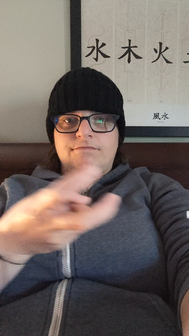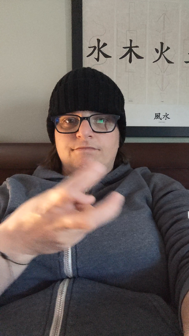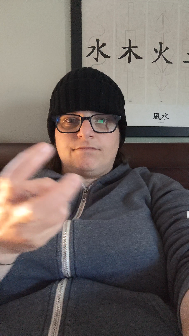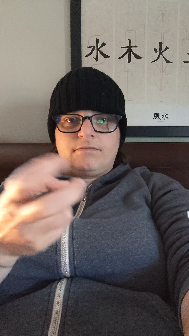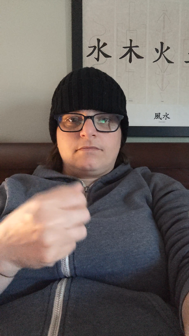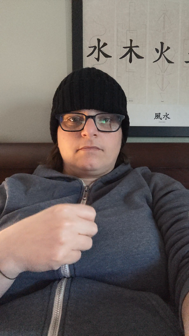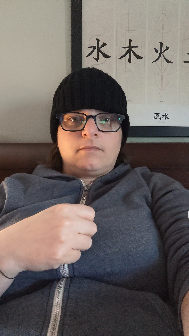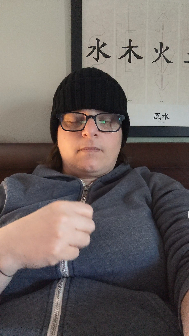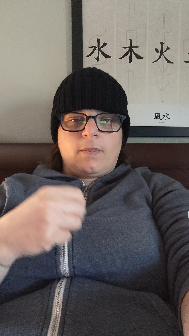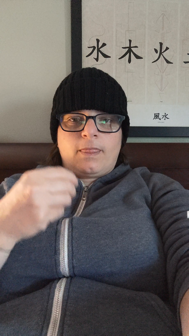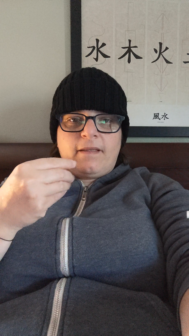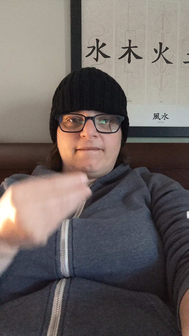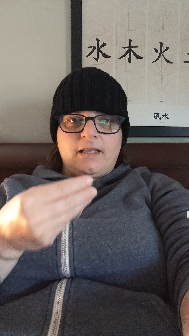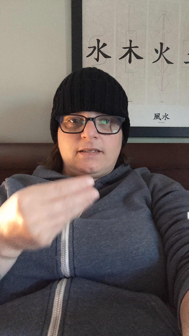feed